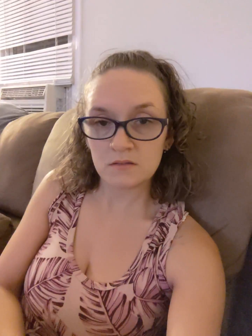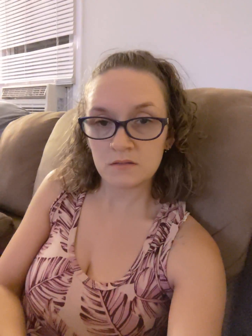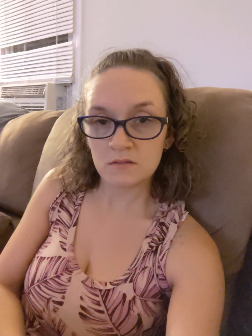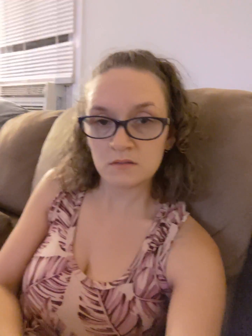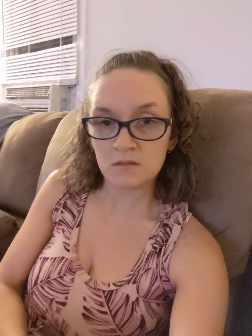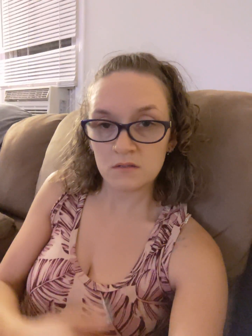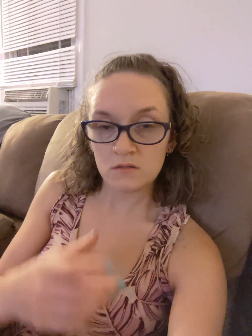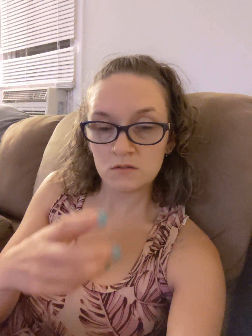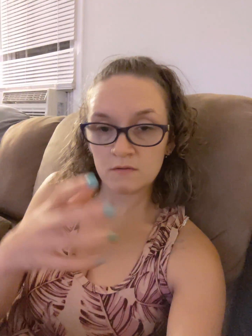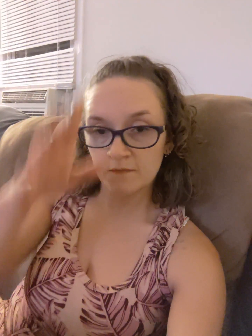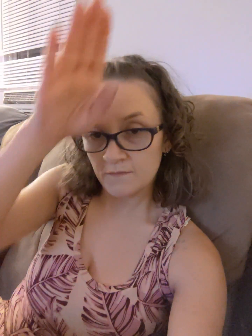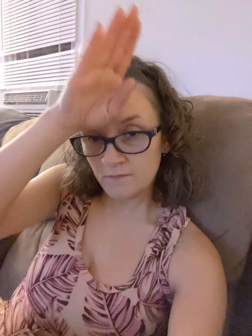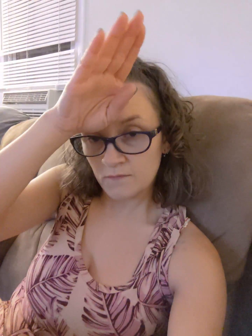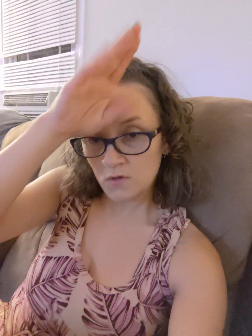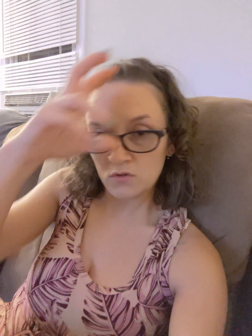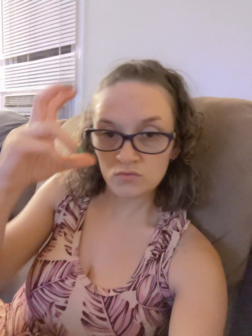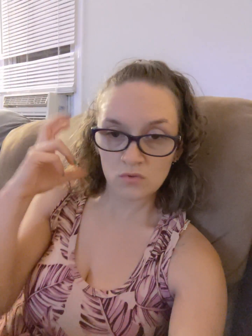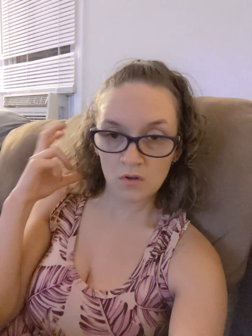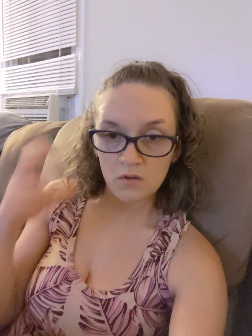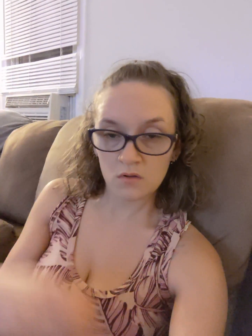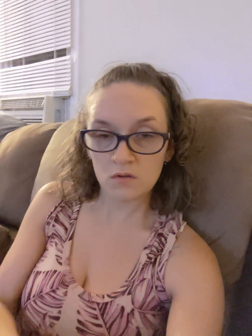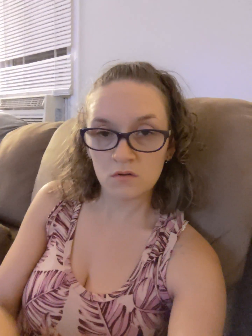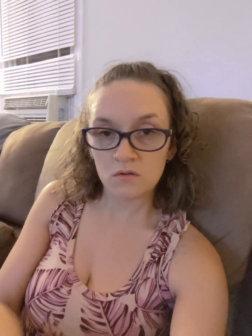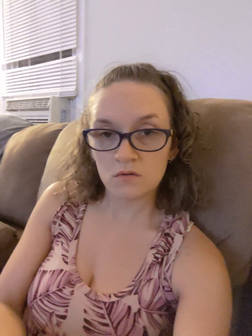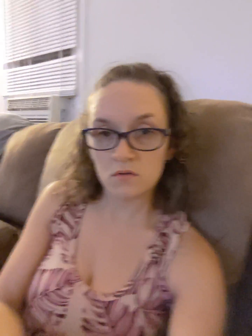fire truck